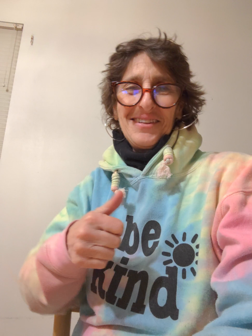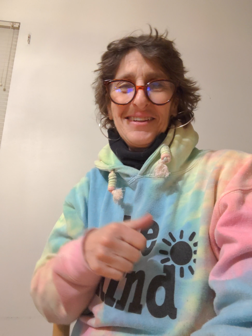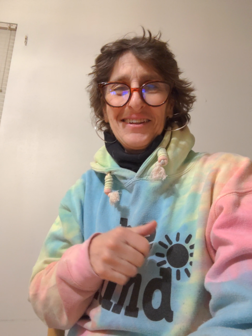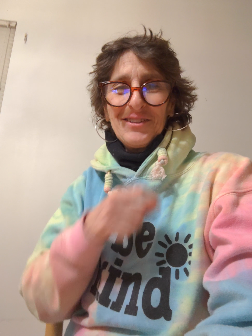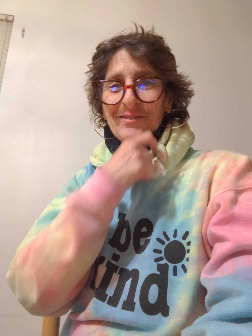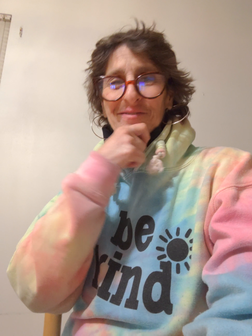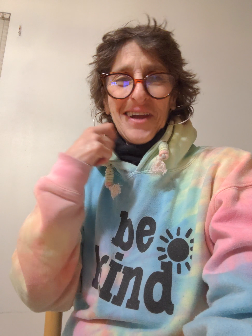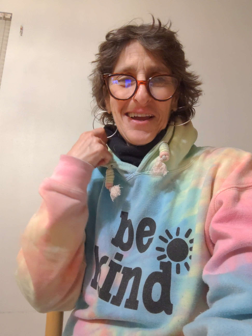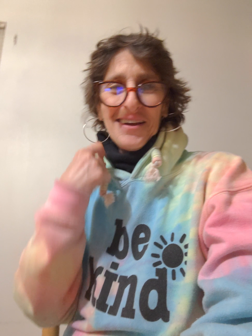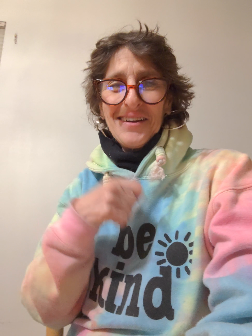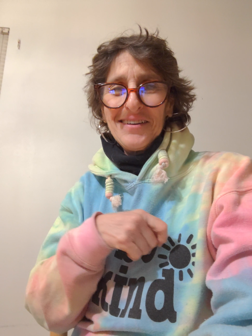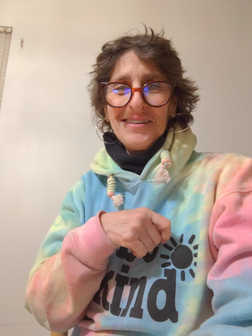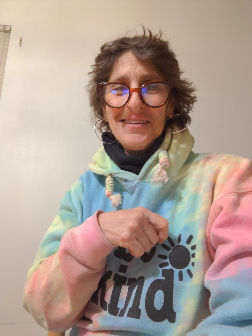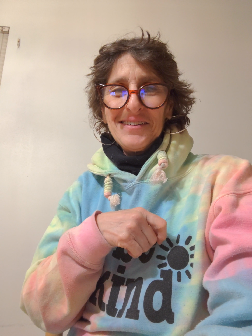dry